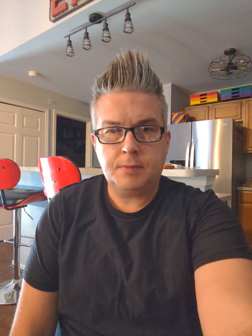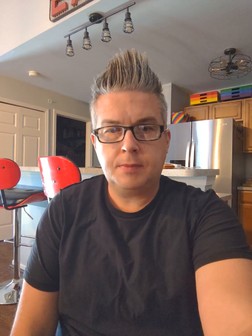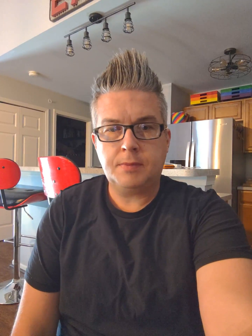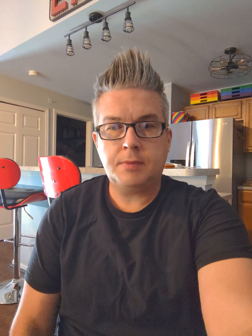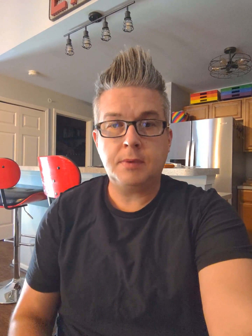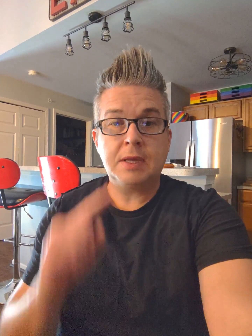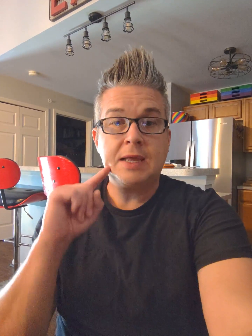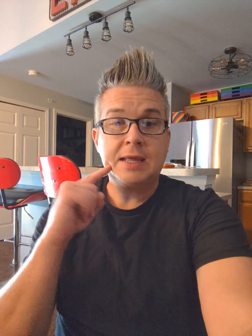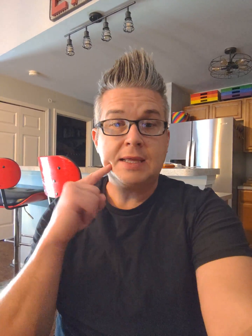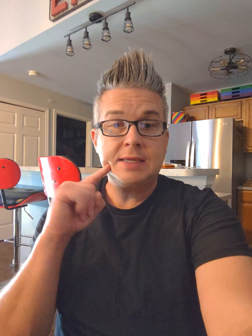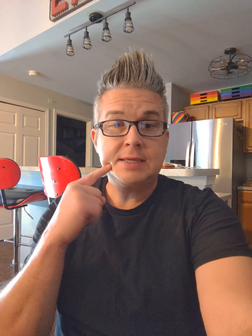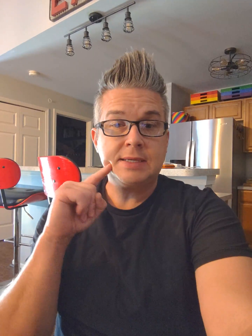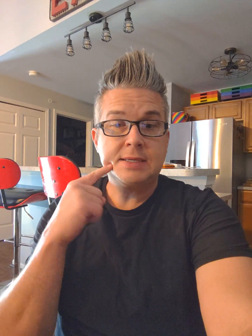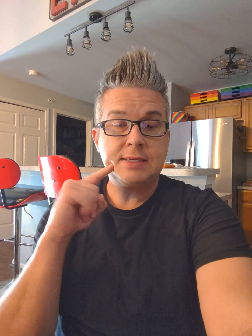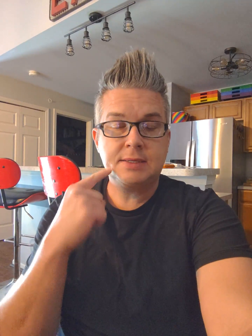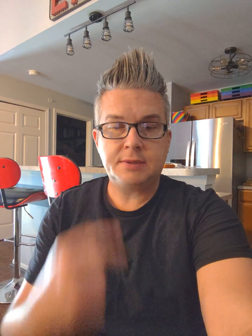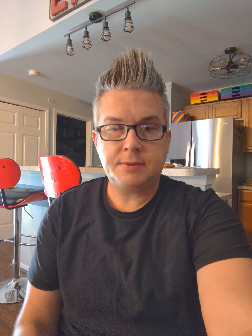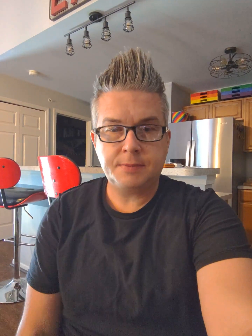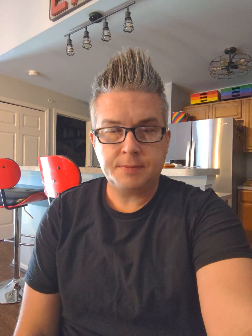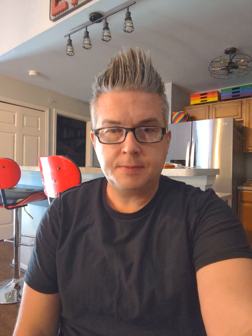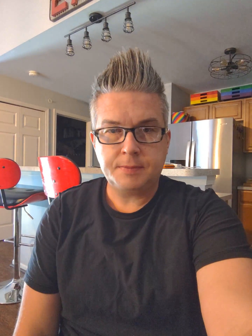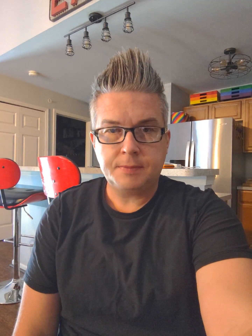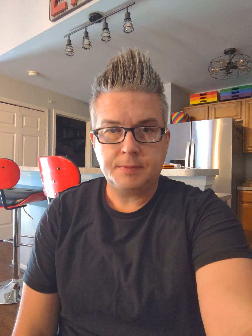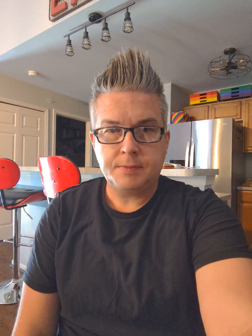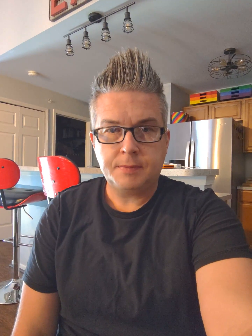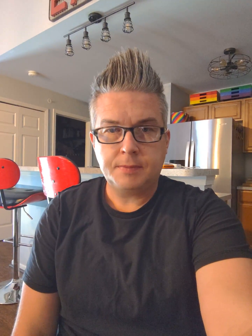candy